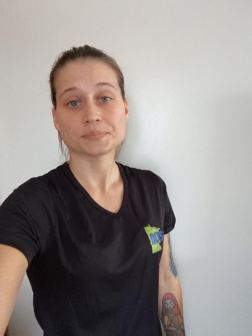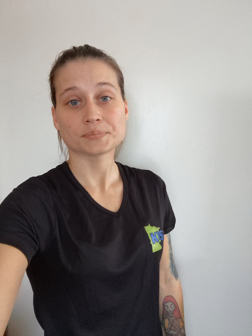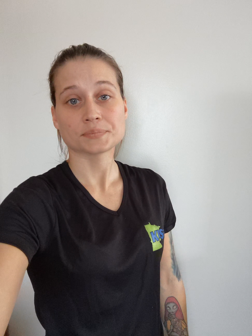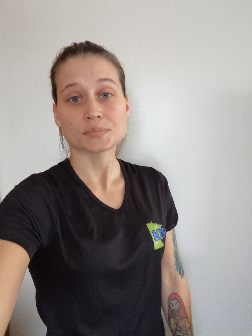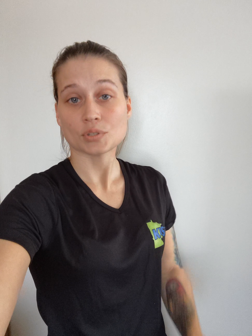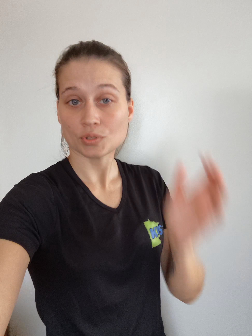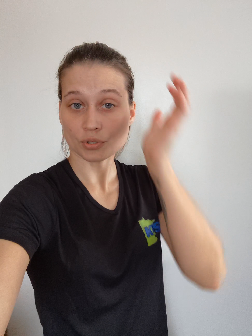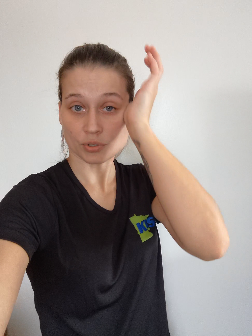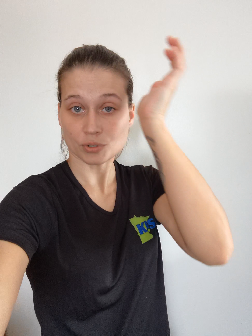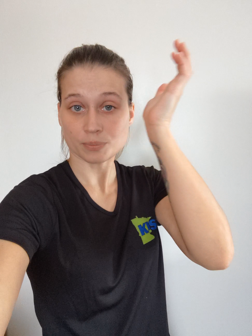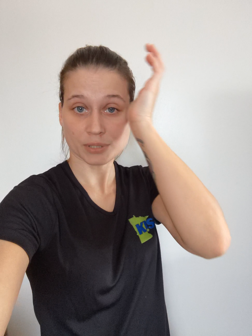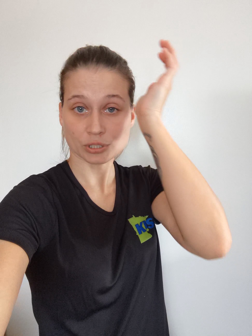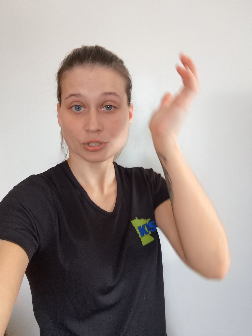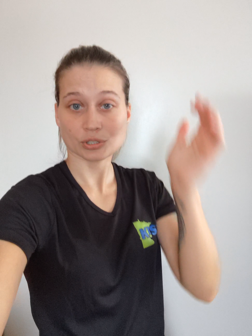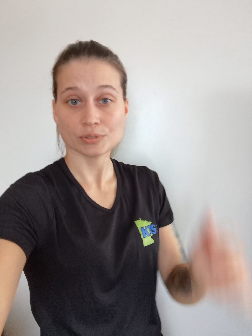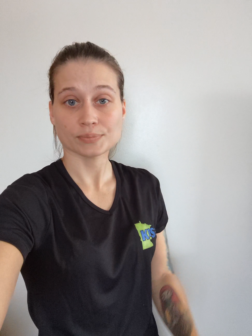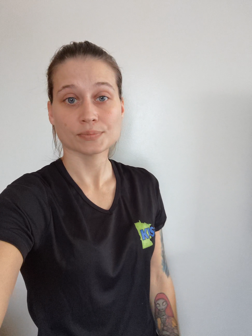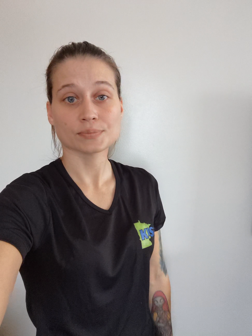garbage